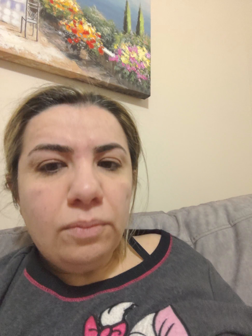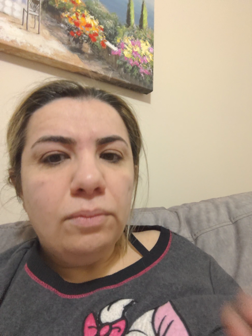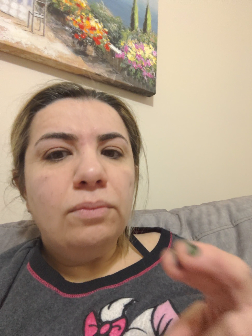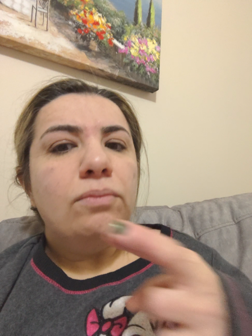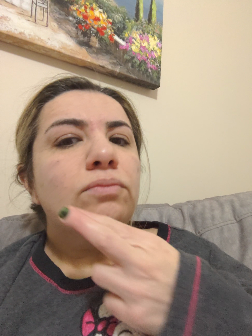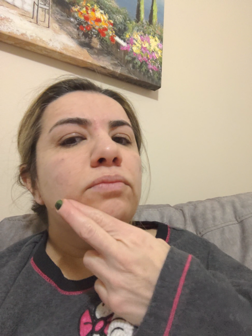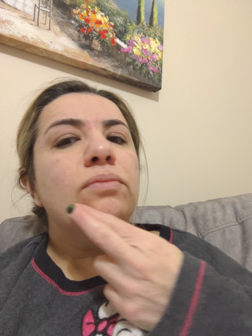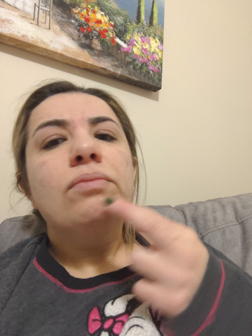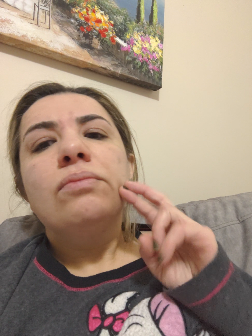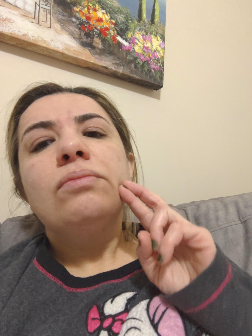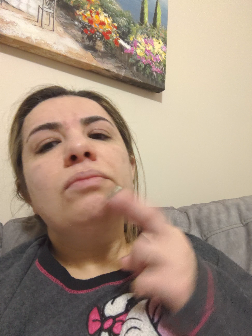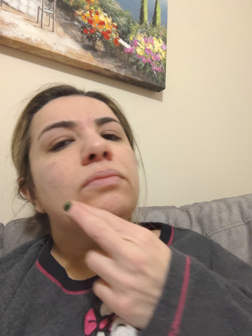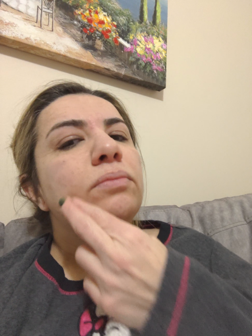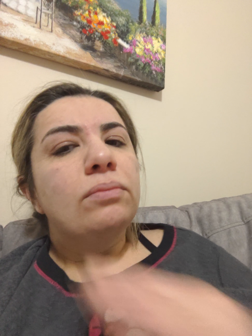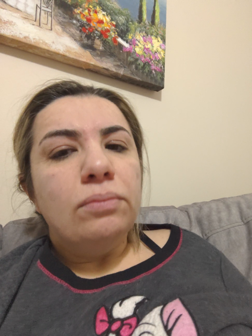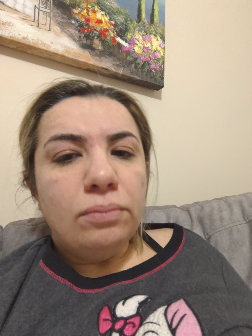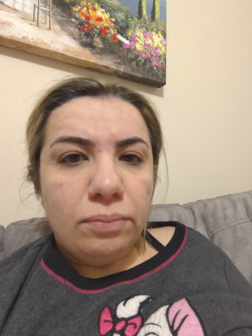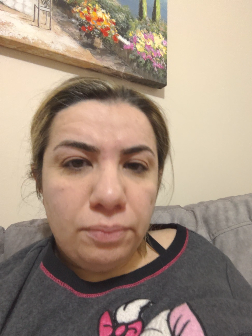chin